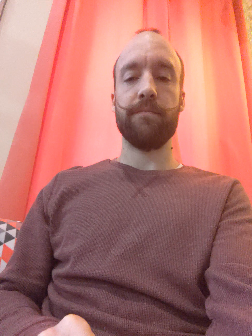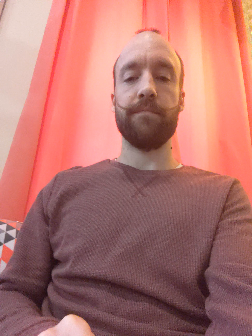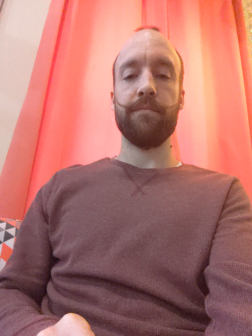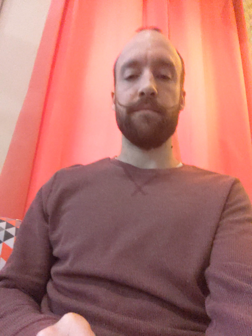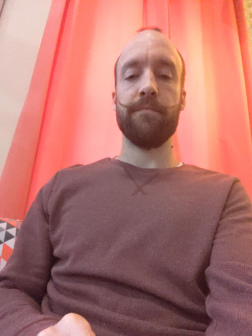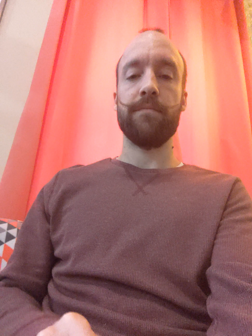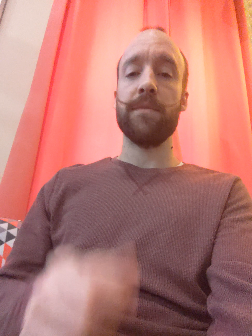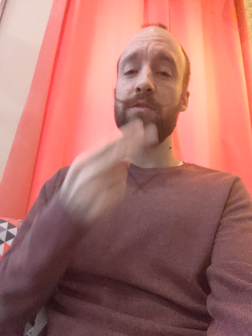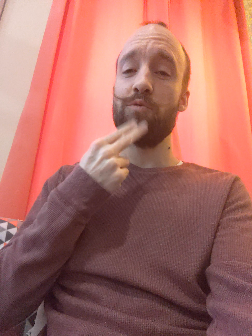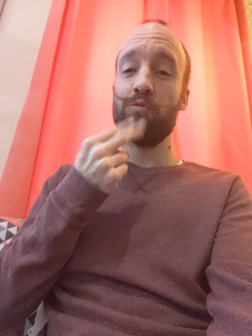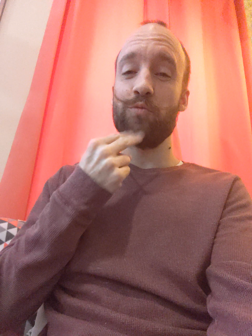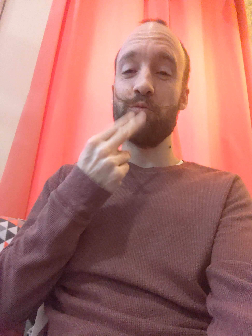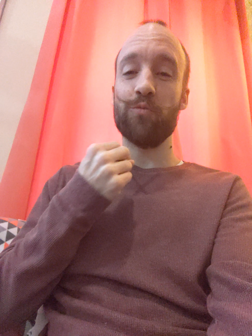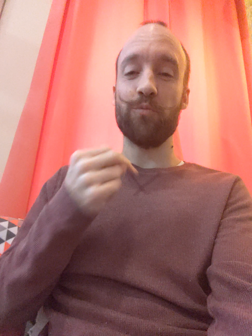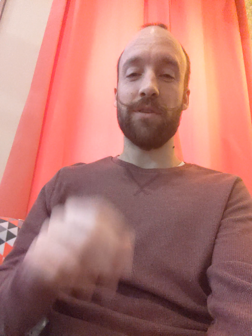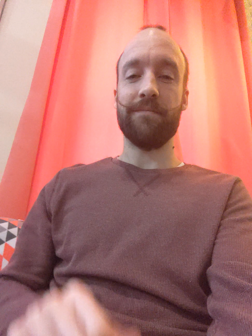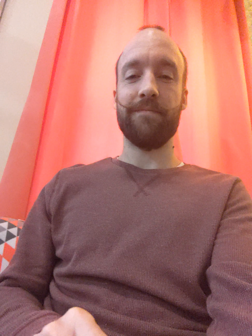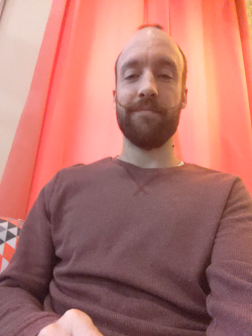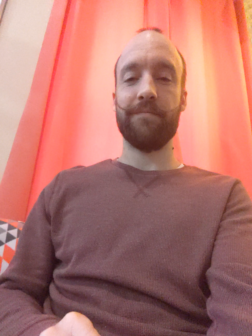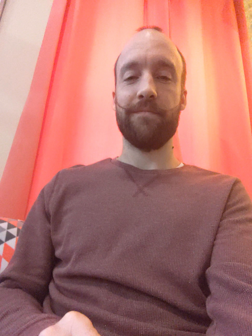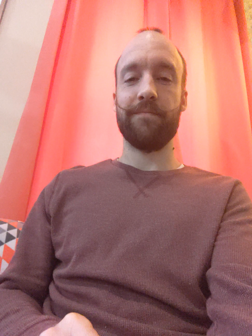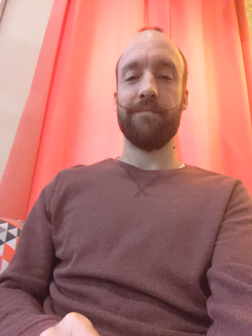cute